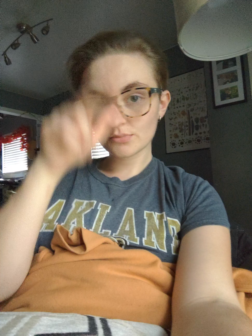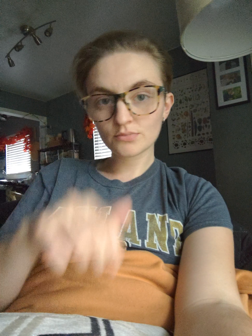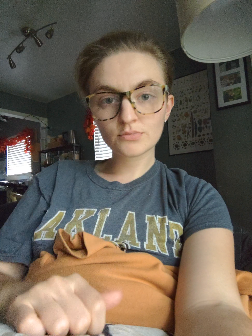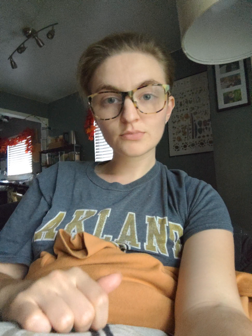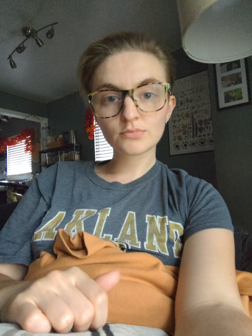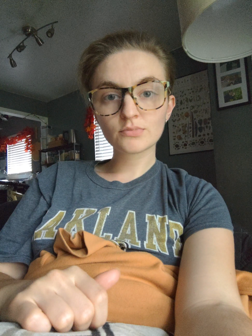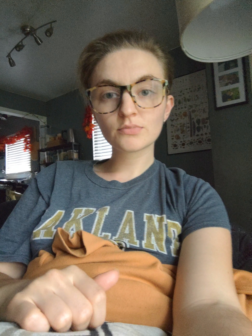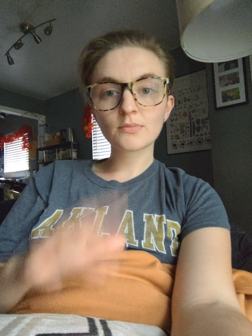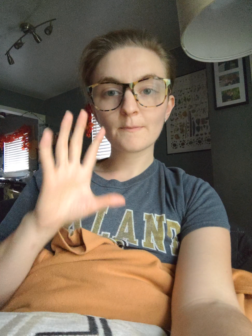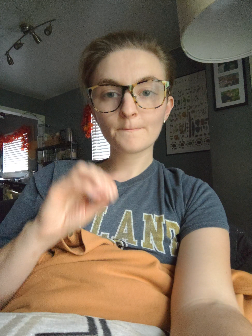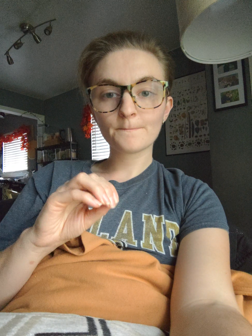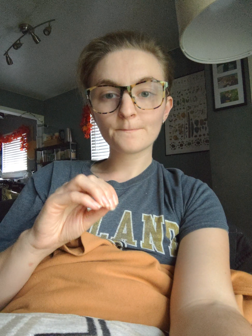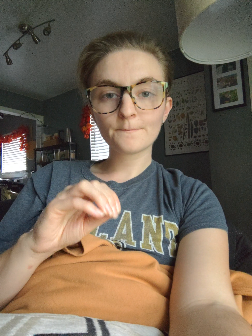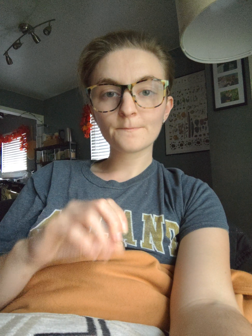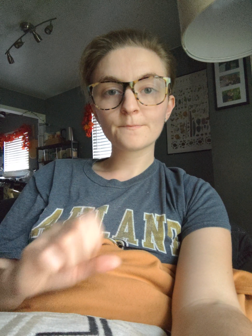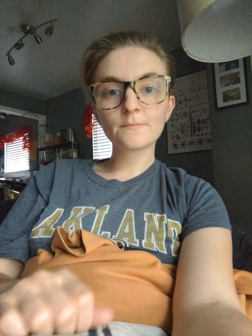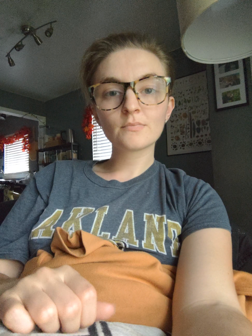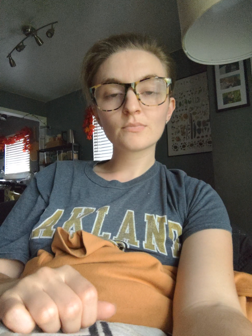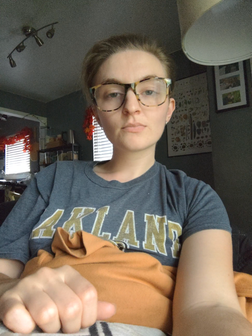bite